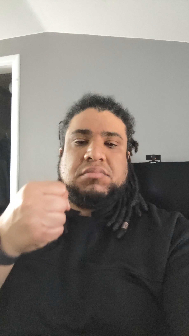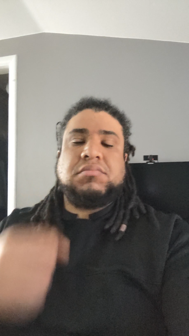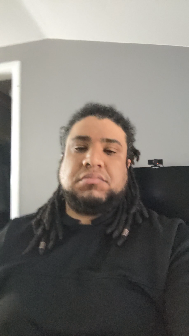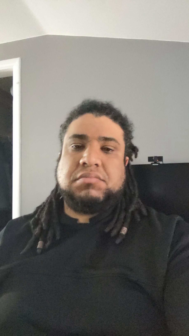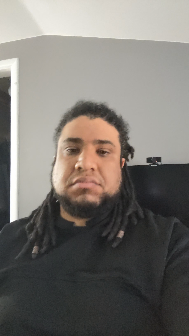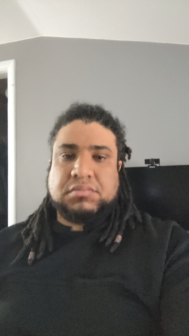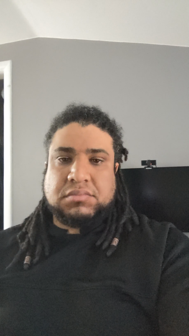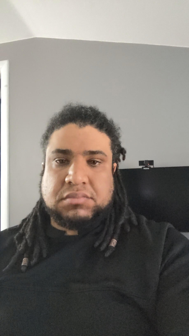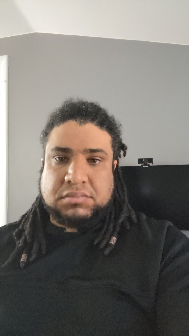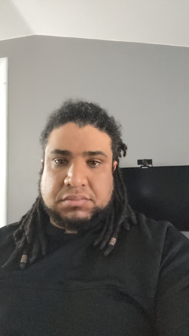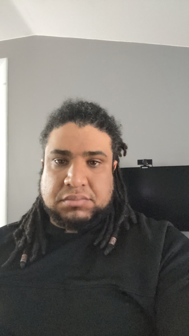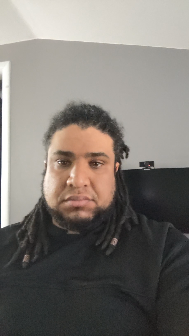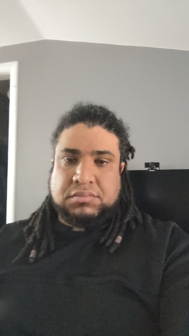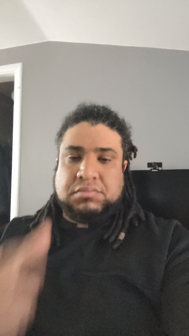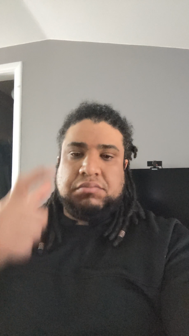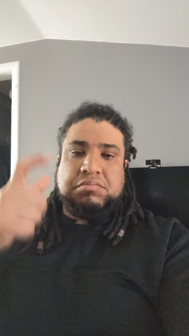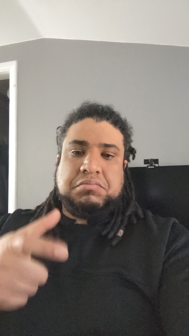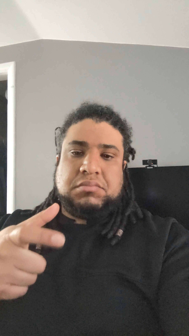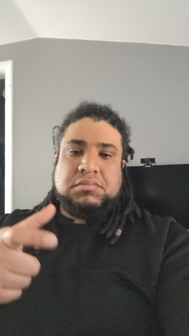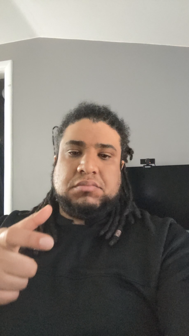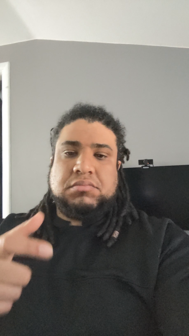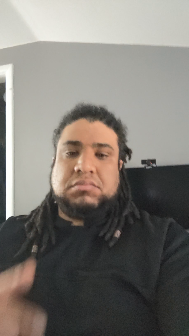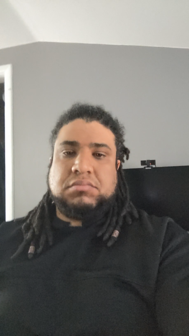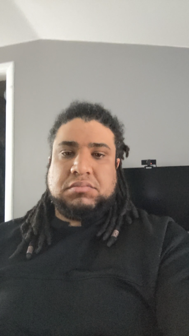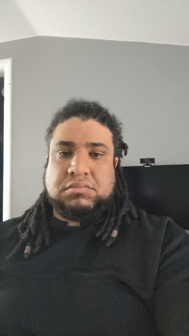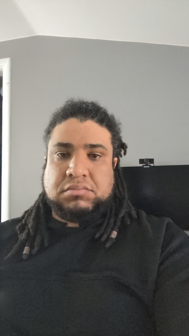plate